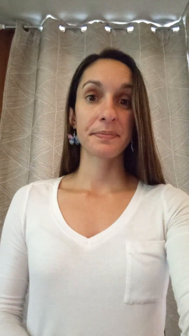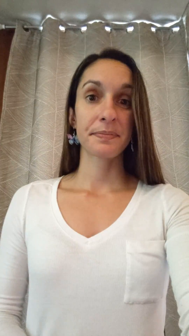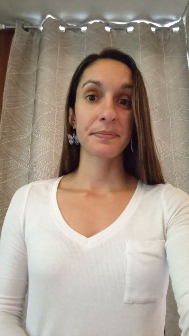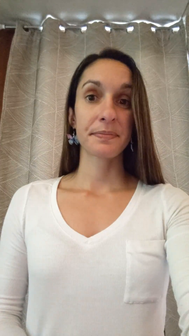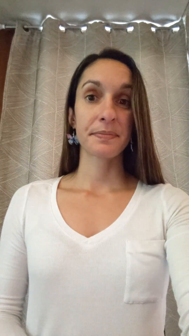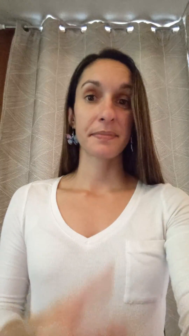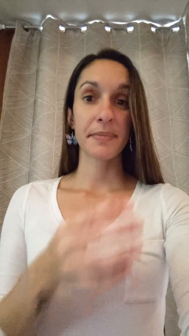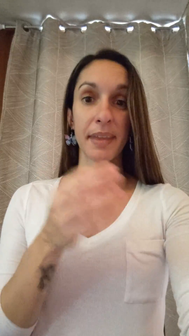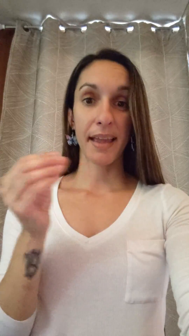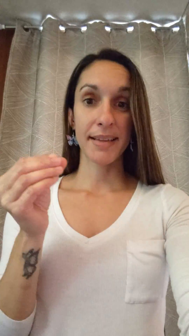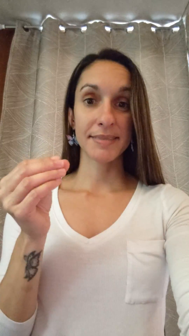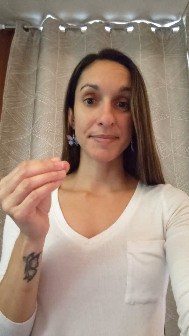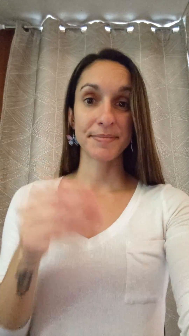and